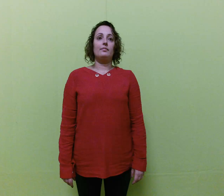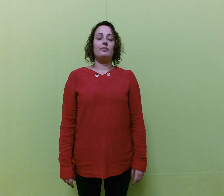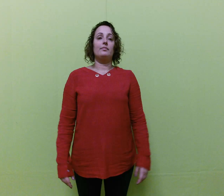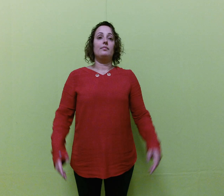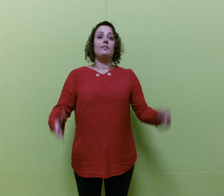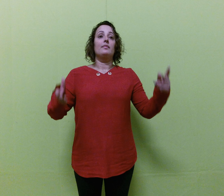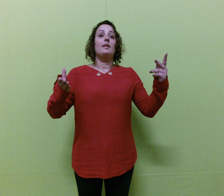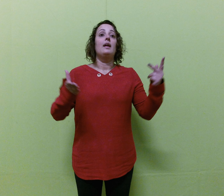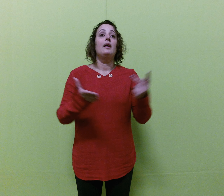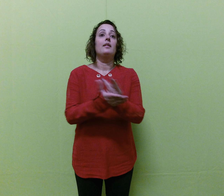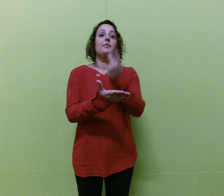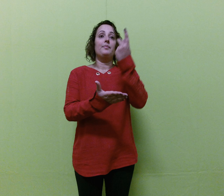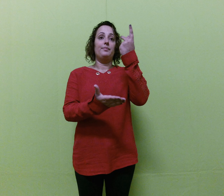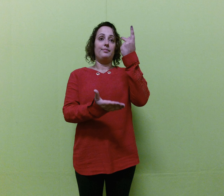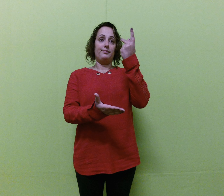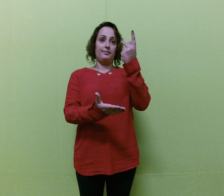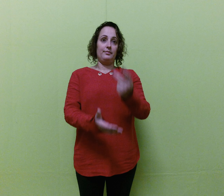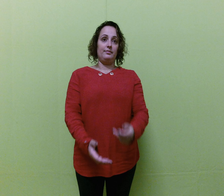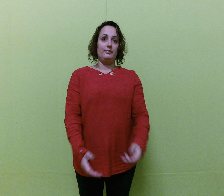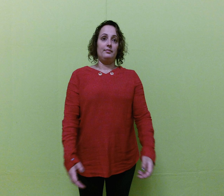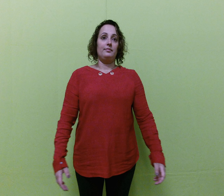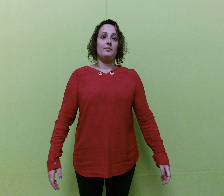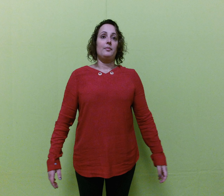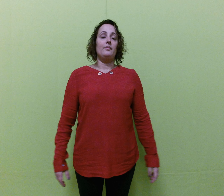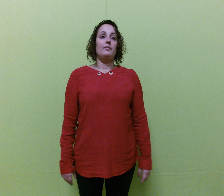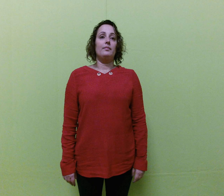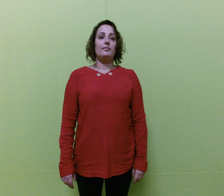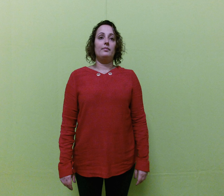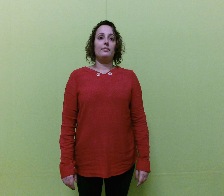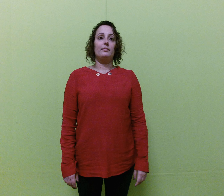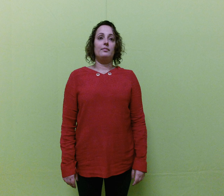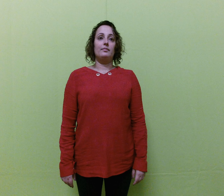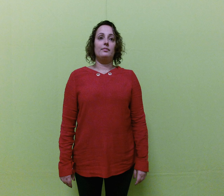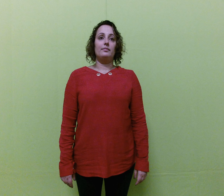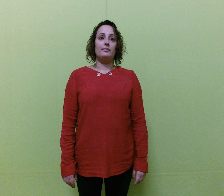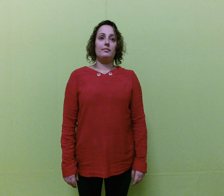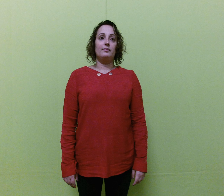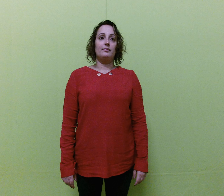acontecer